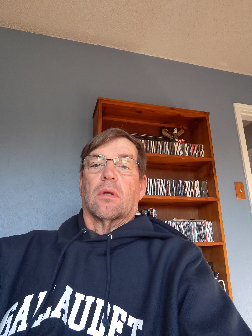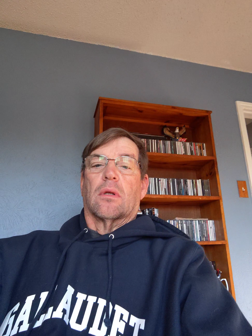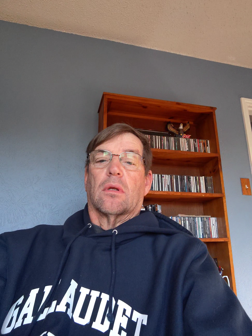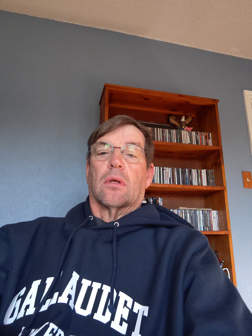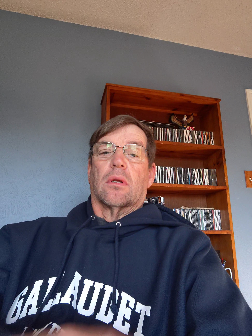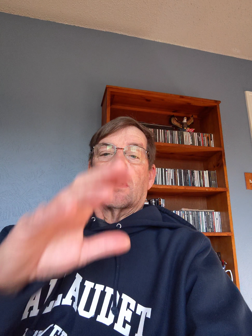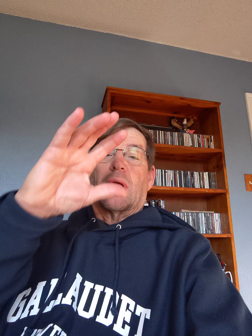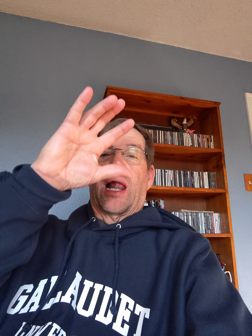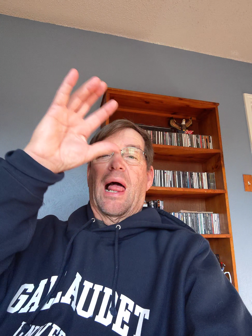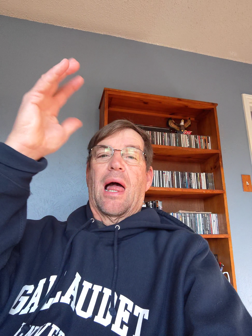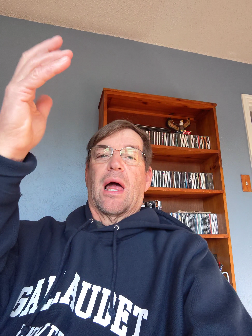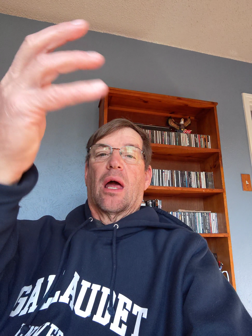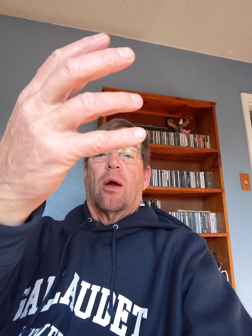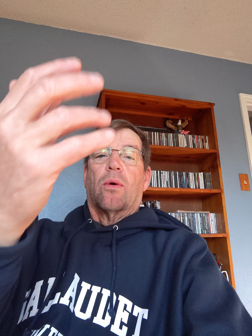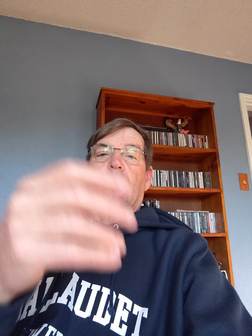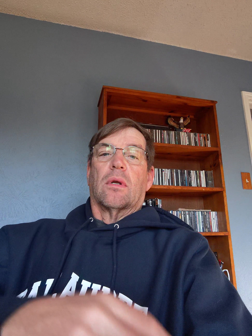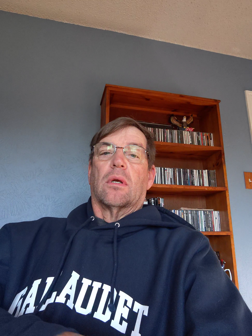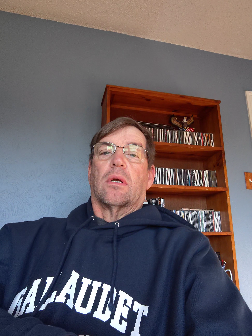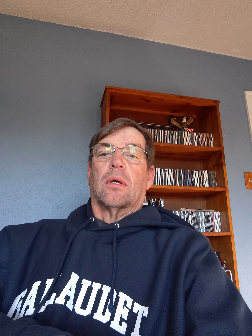cloud